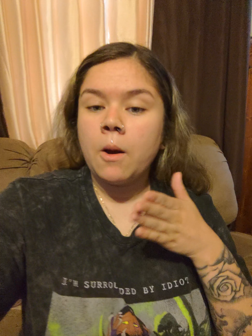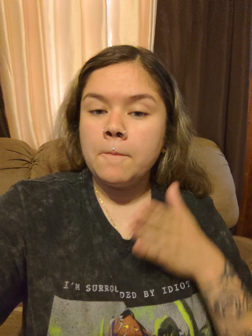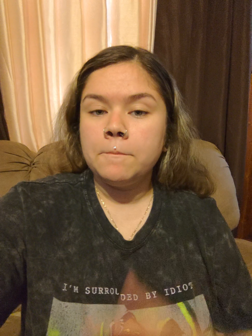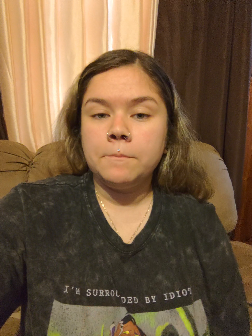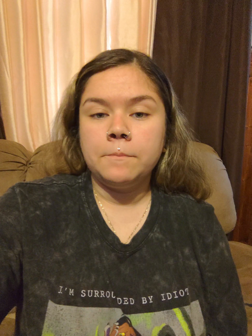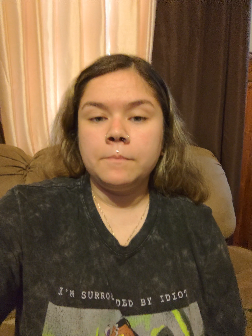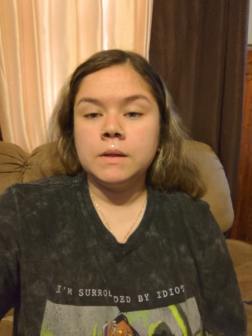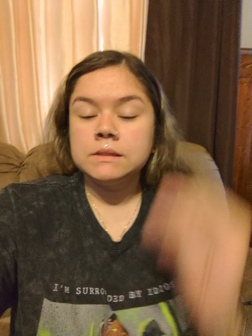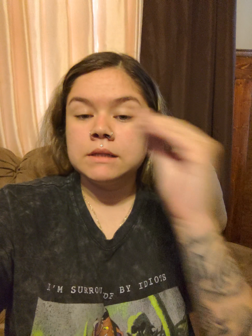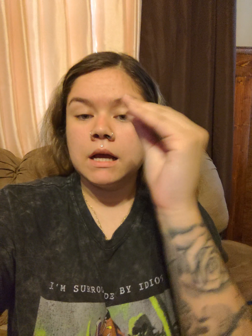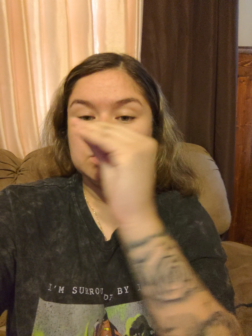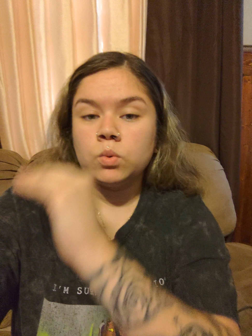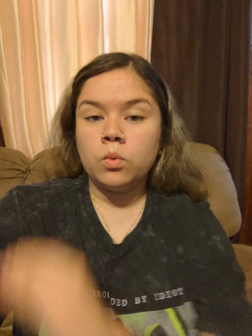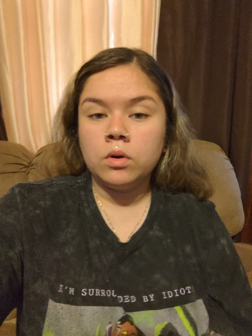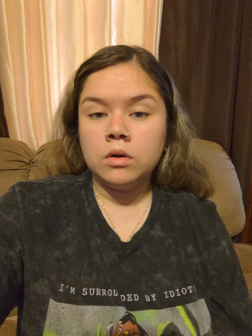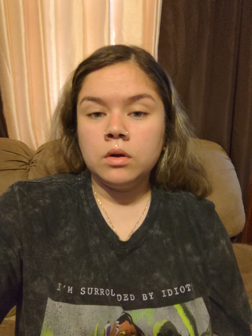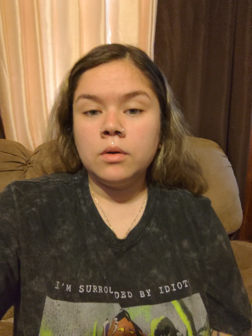dinosaur